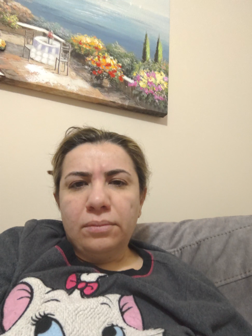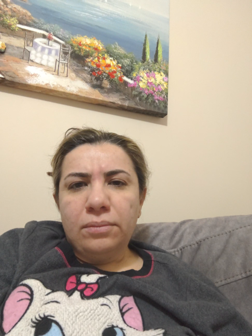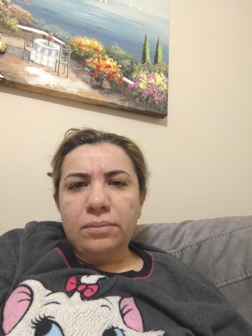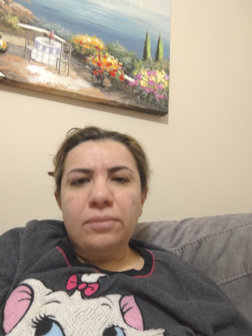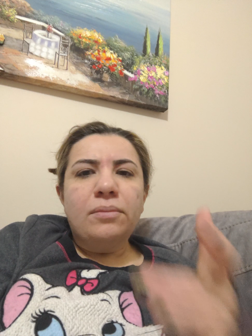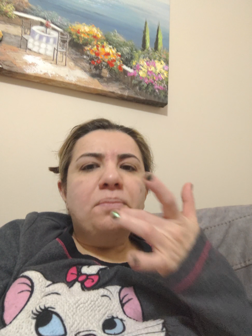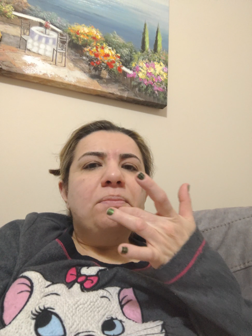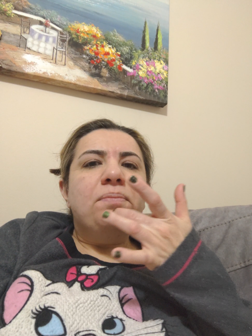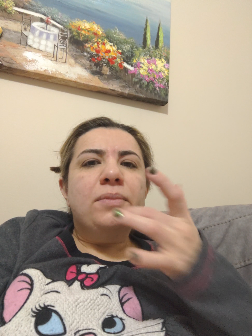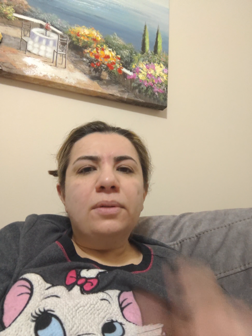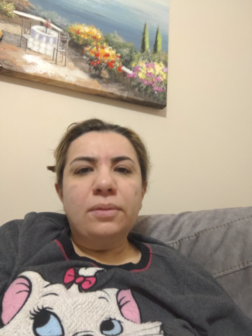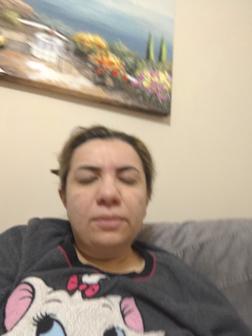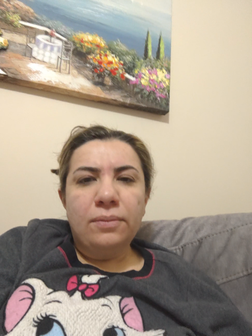taste